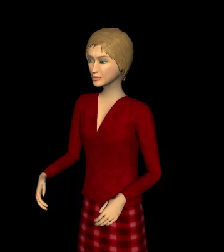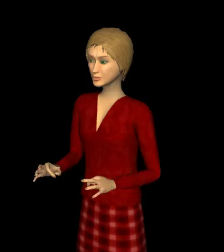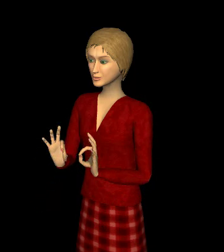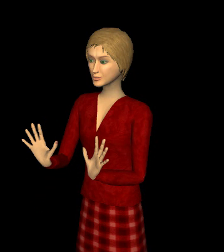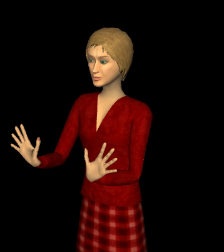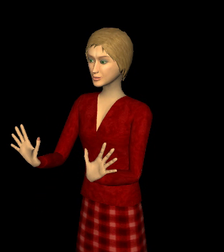وقت